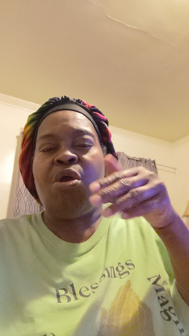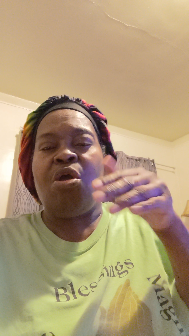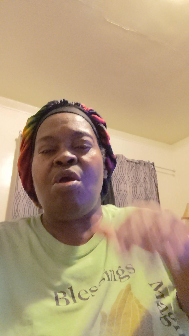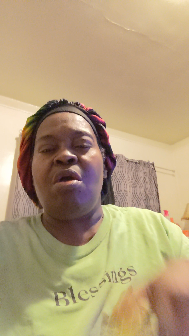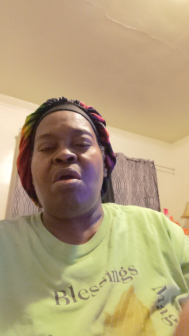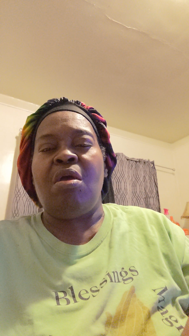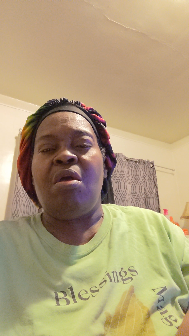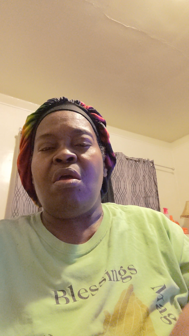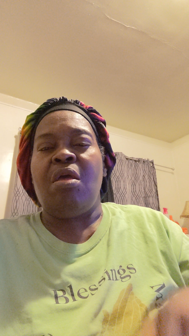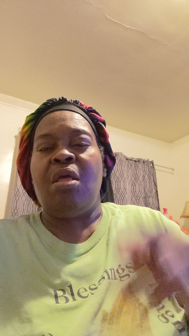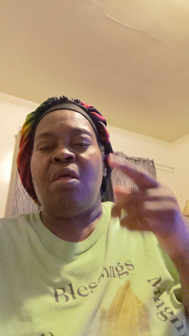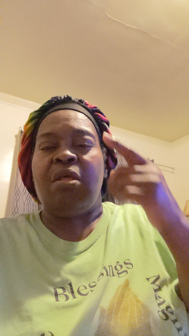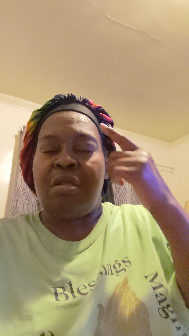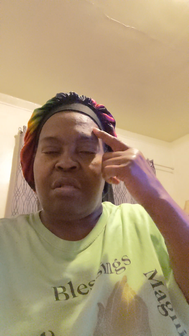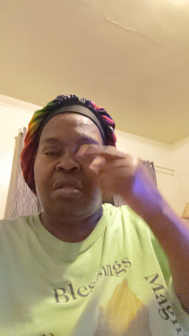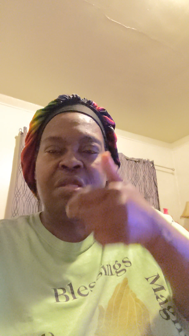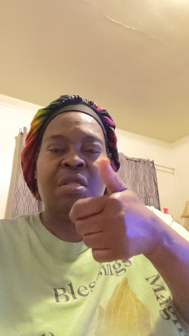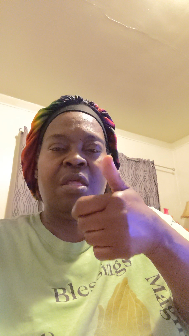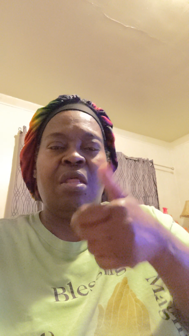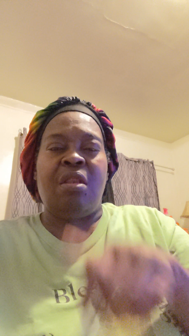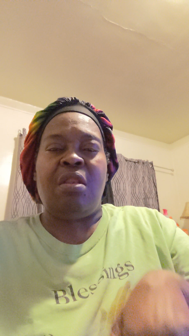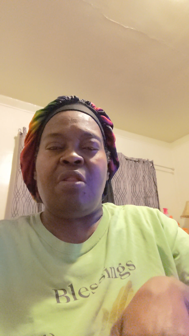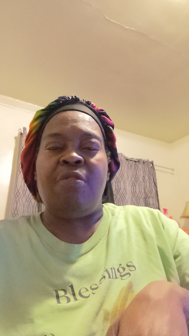dime